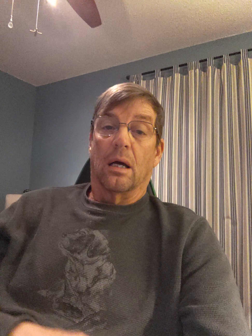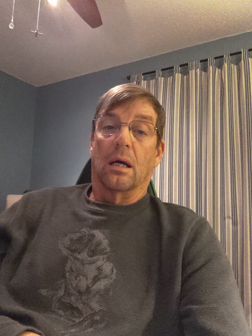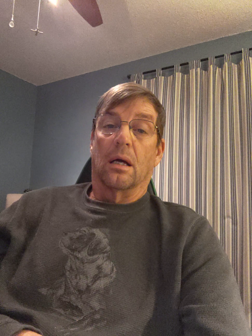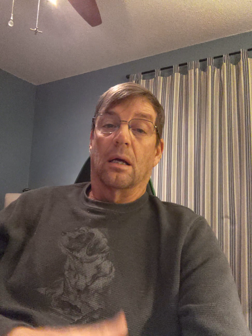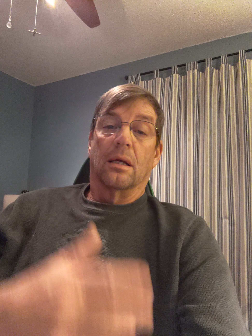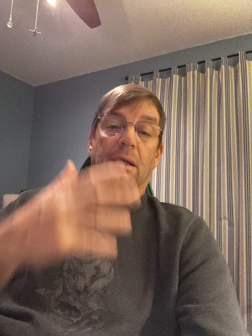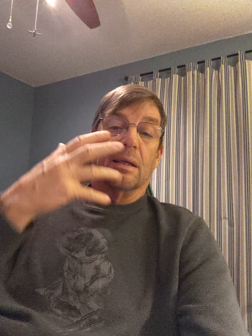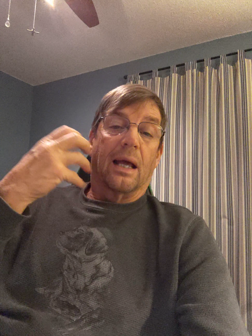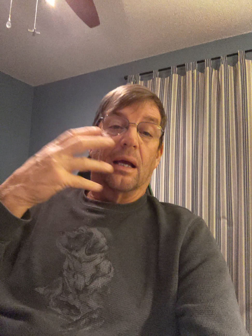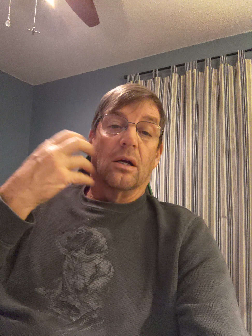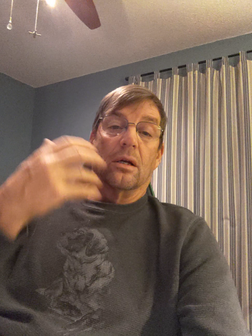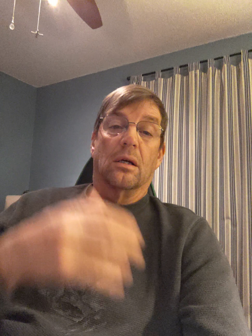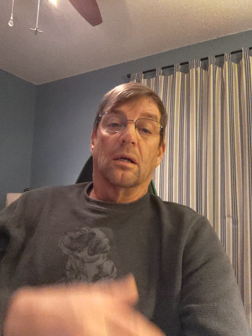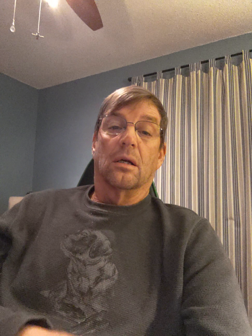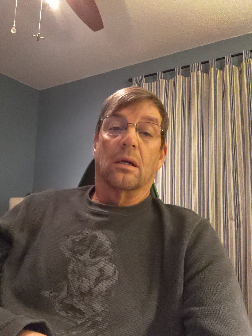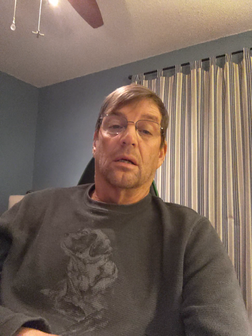tiger